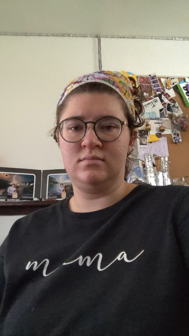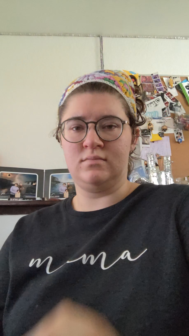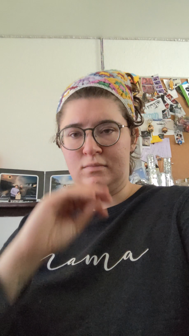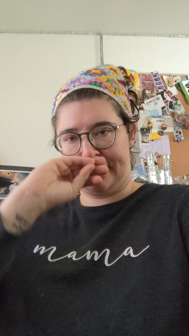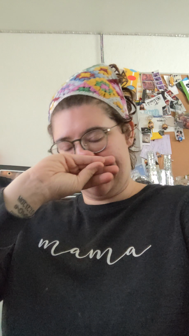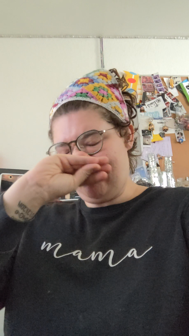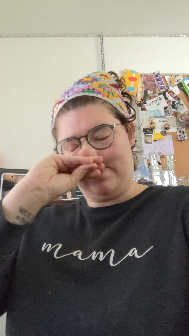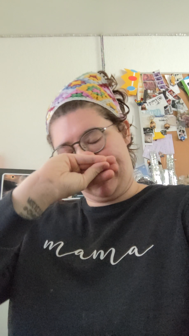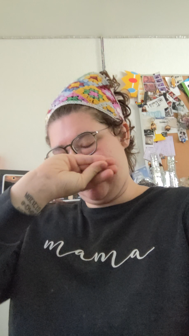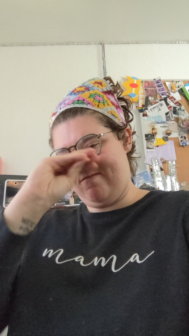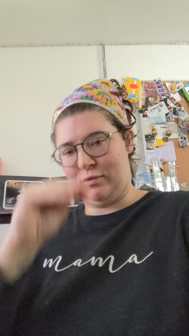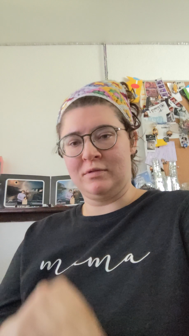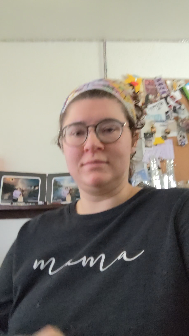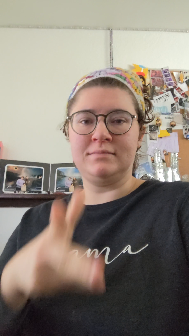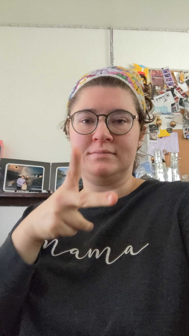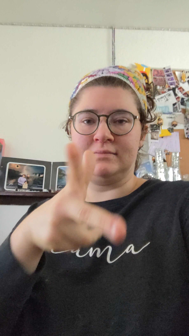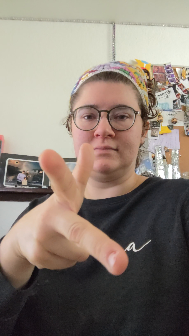garage